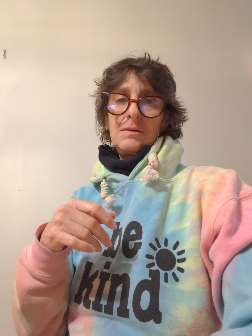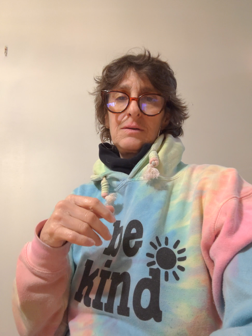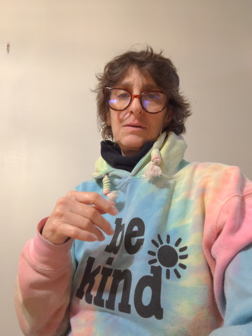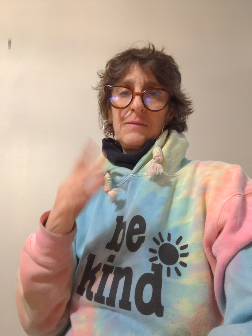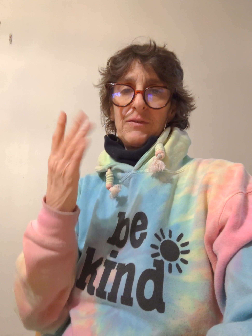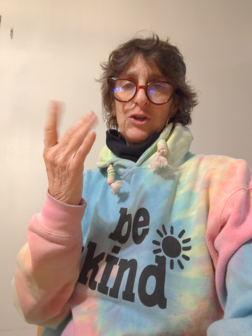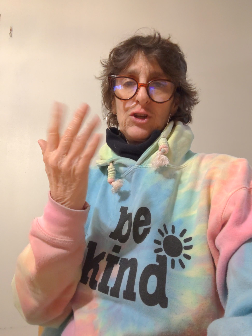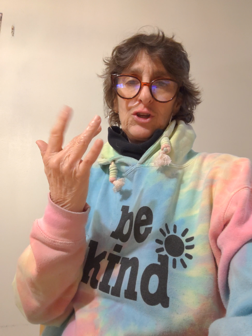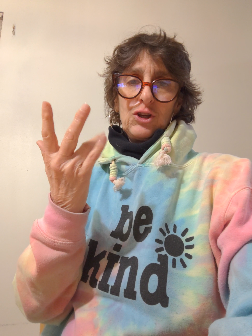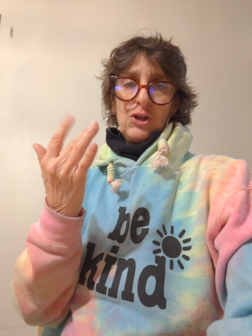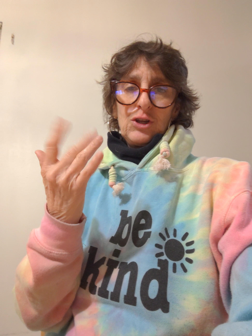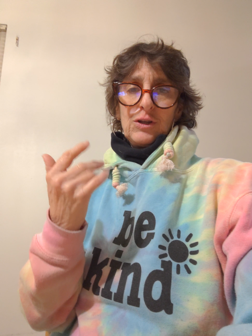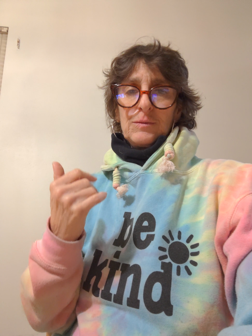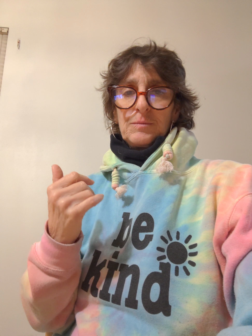finger